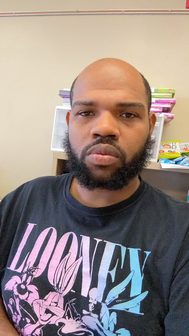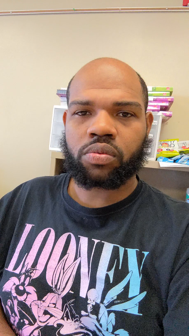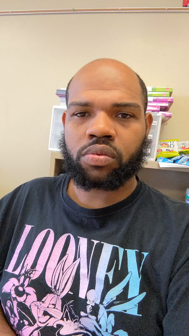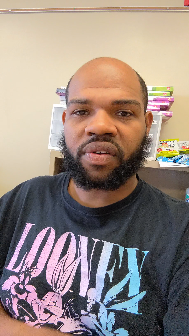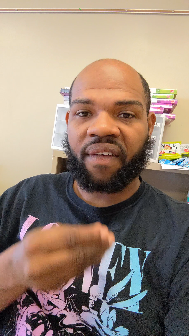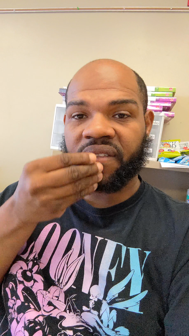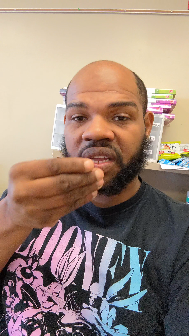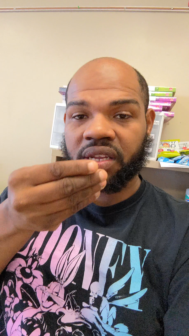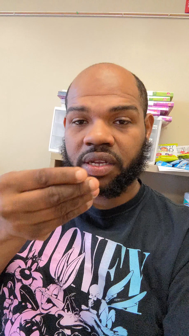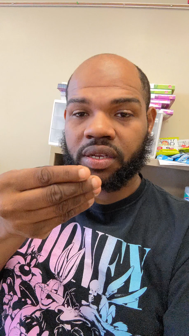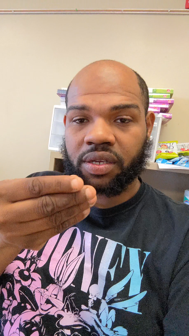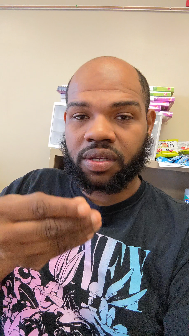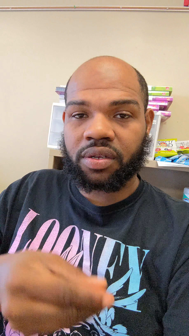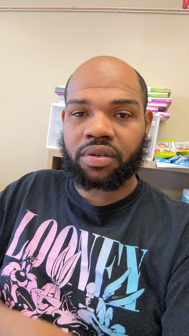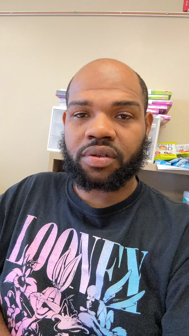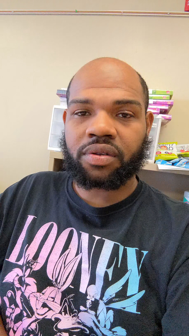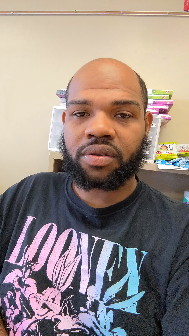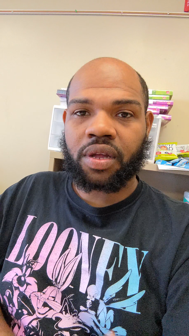feed